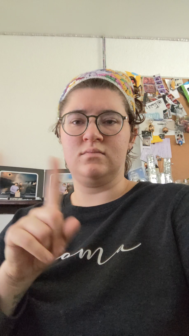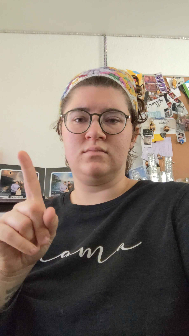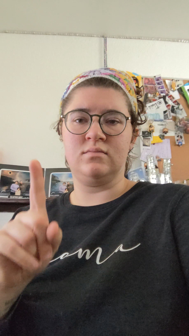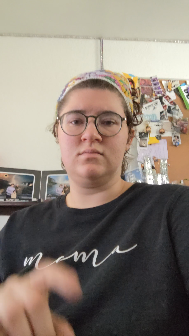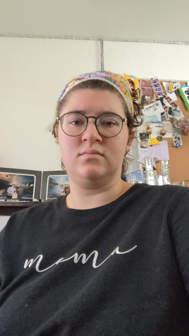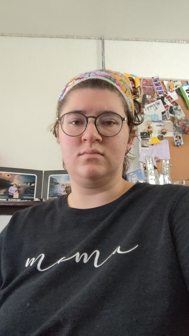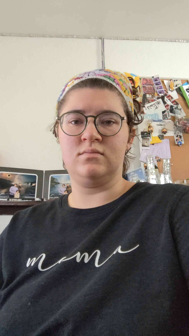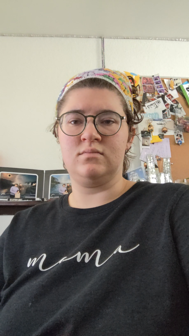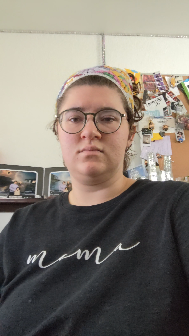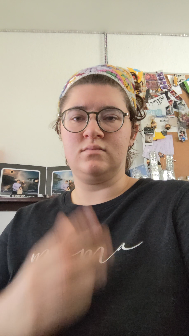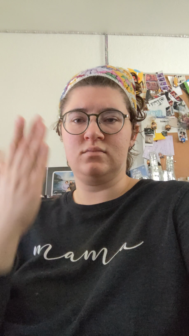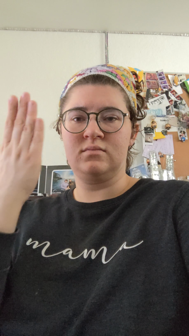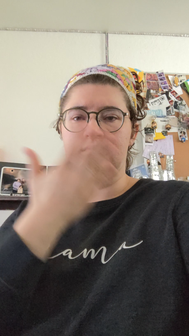dark